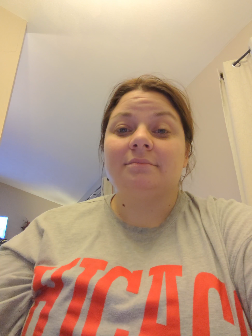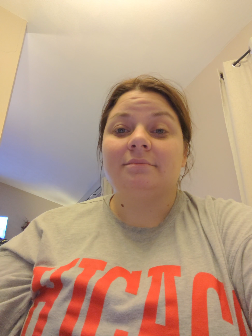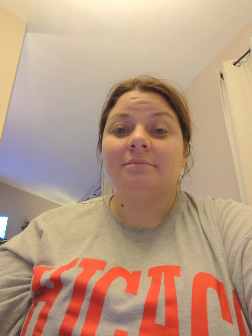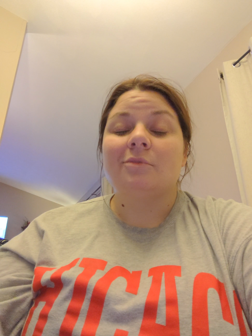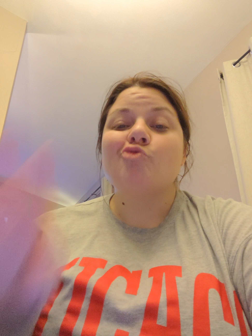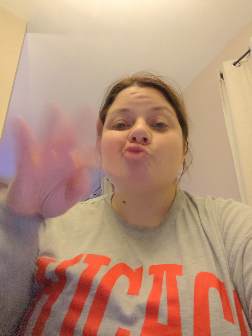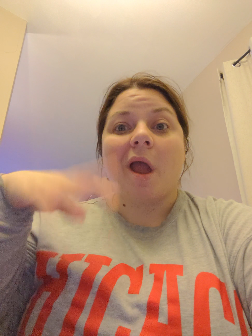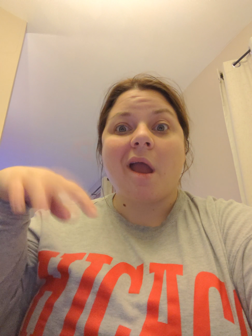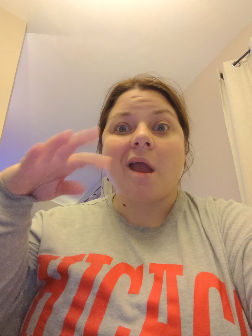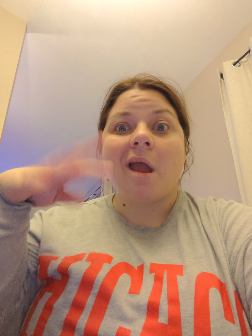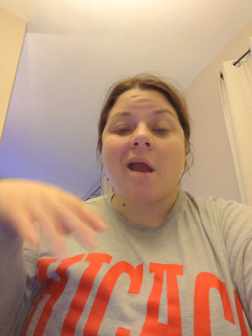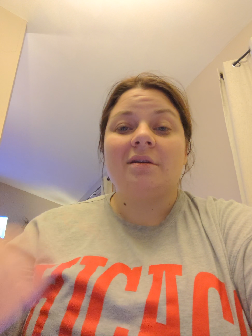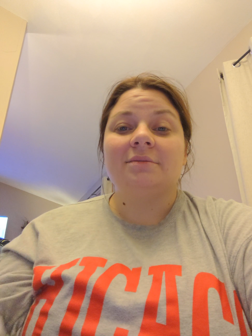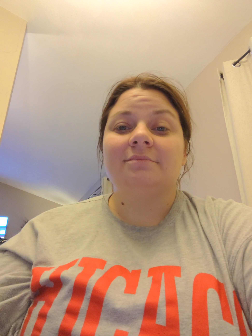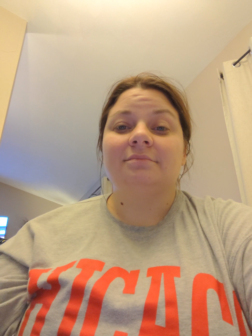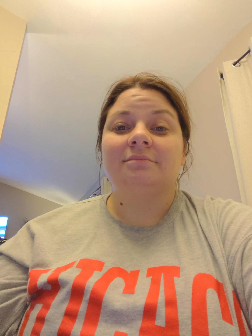rain